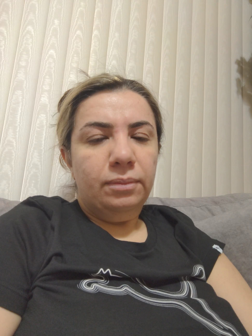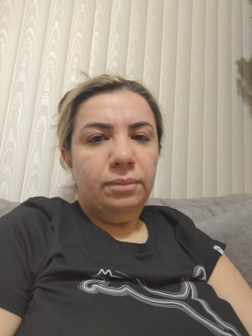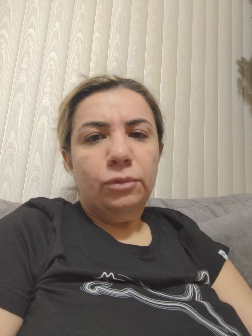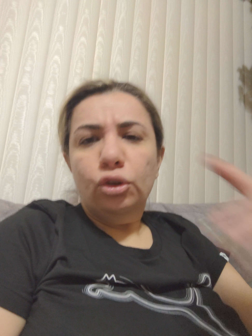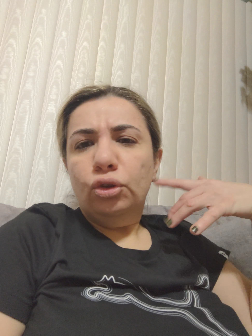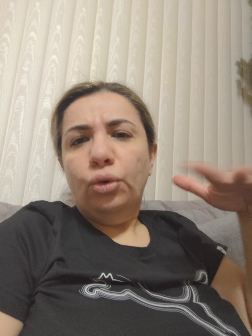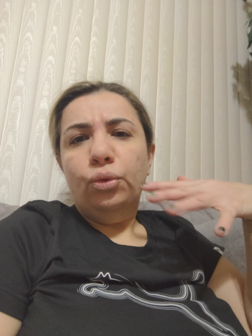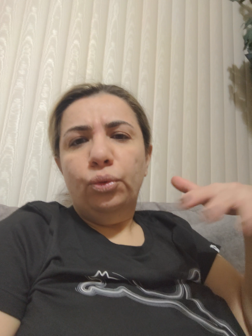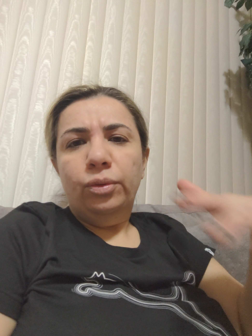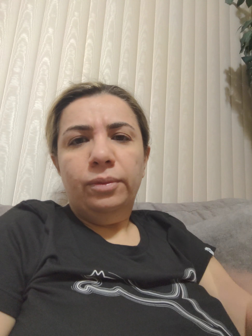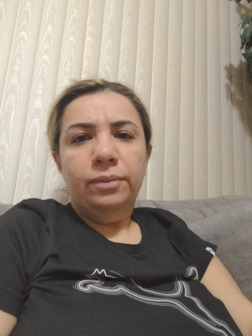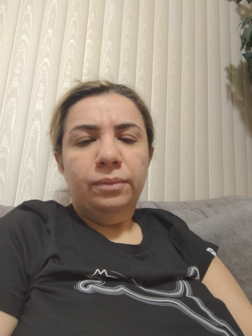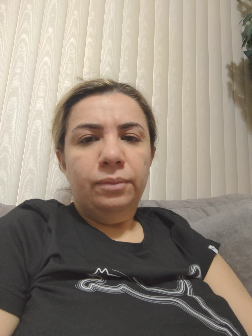noisy